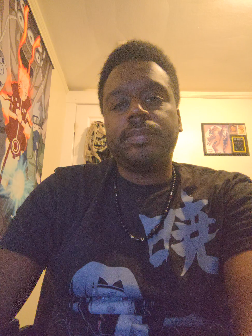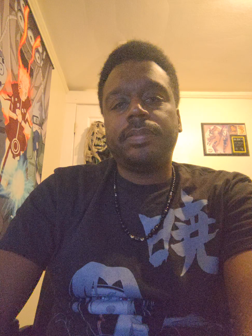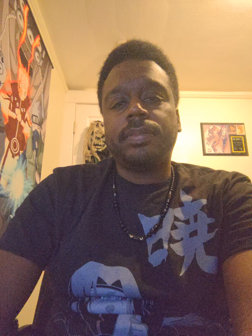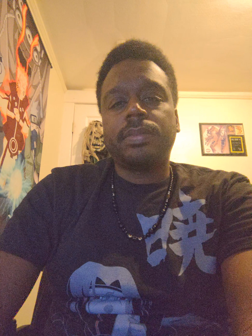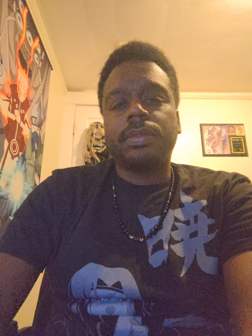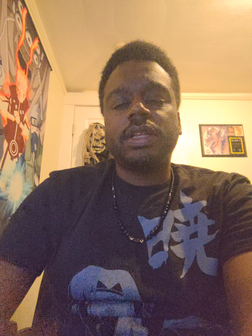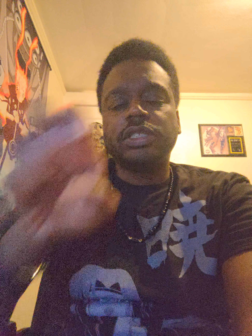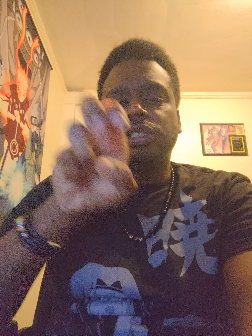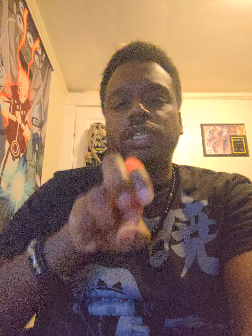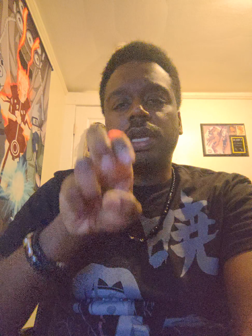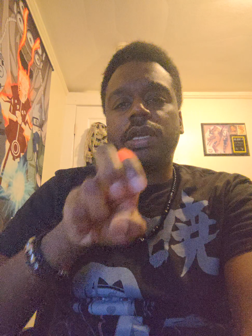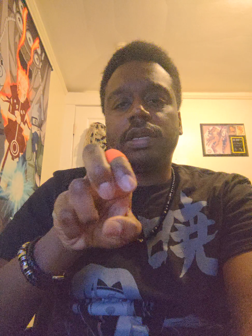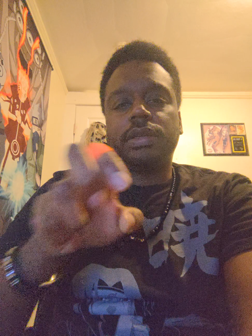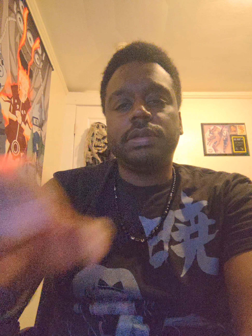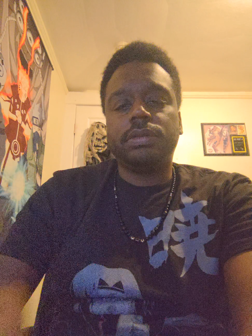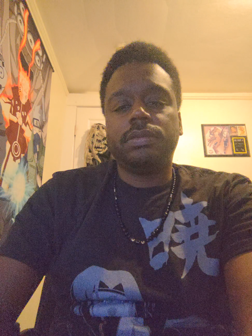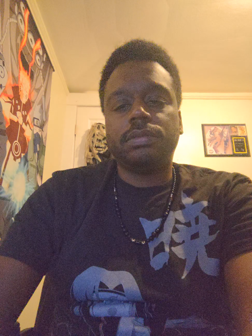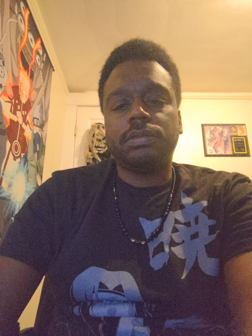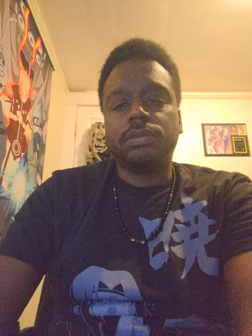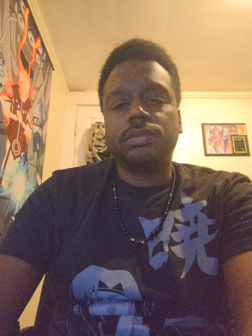chair